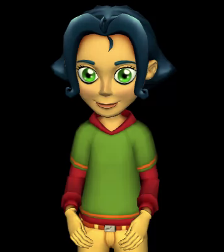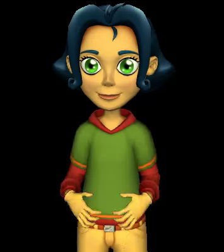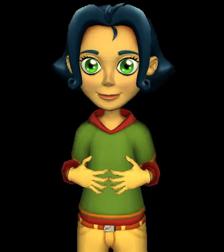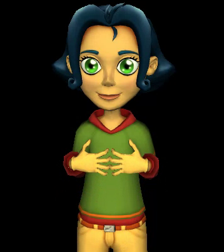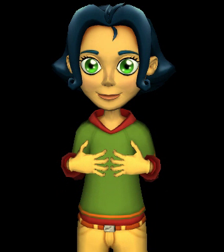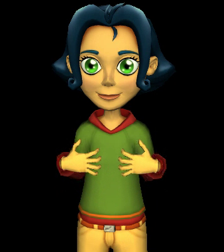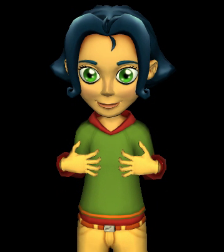عالم